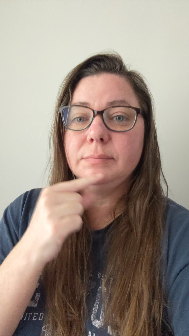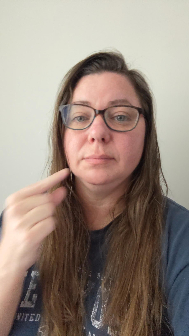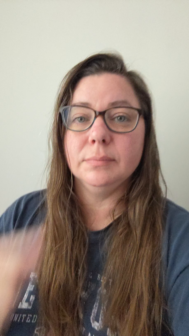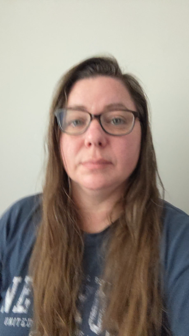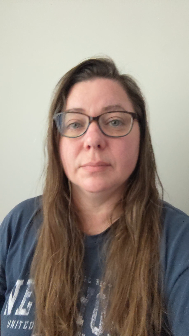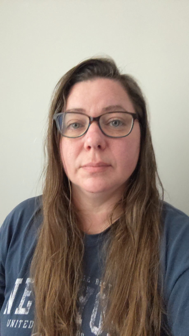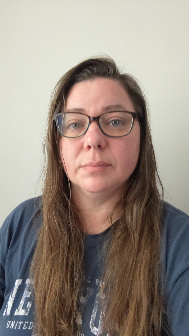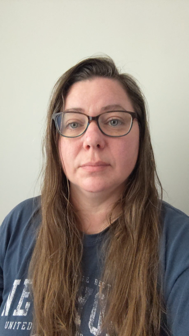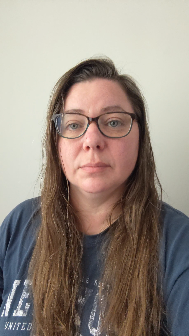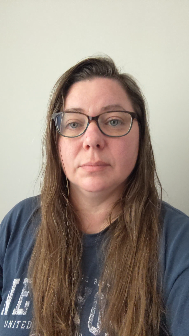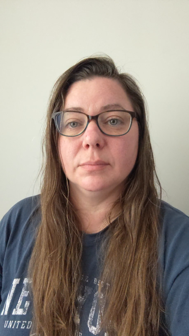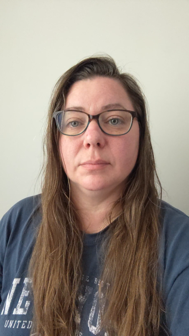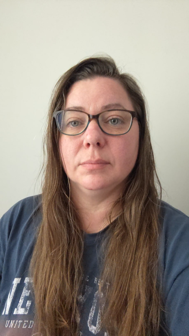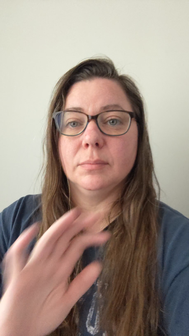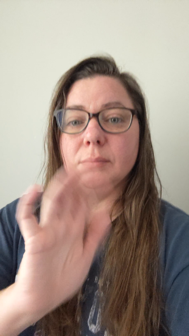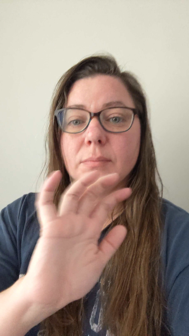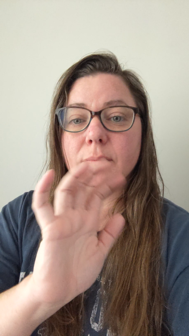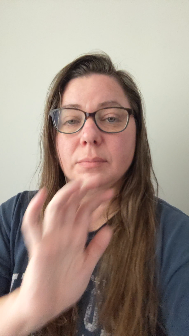cheese